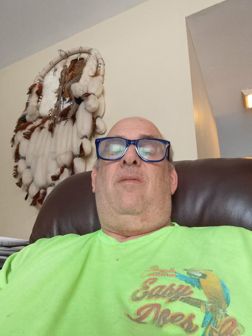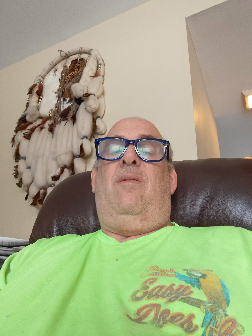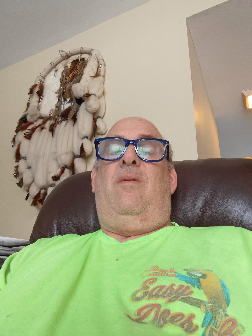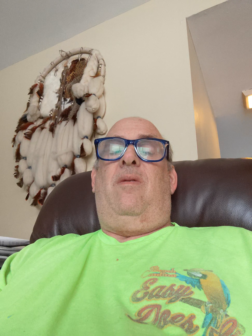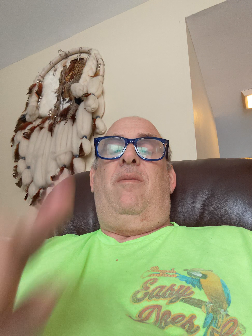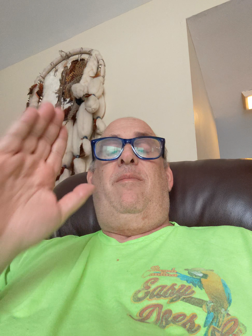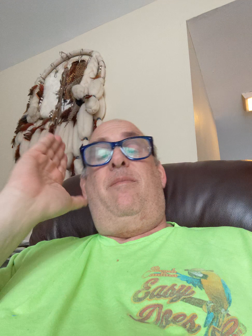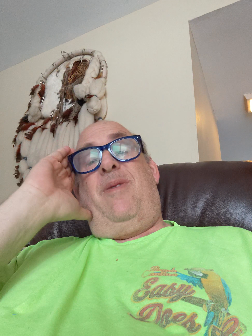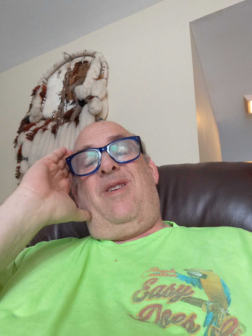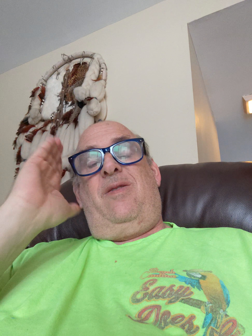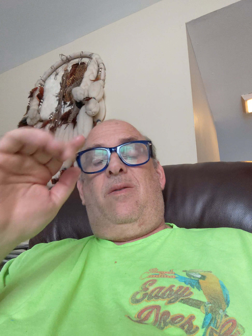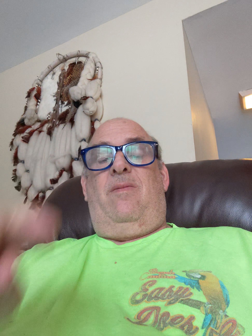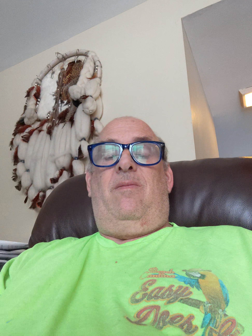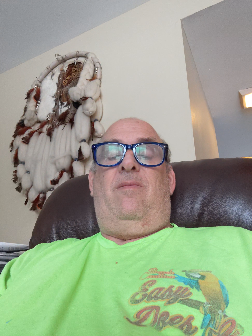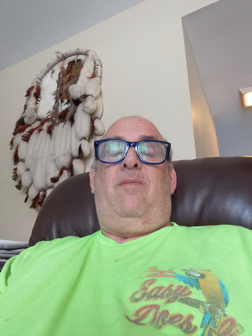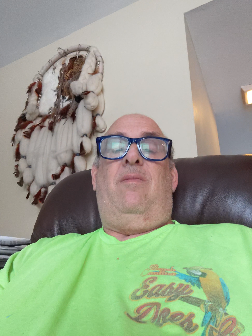bed